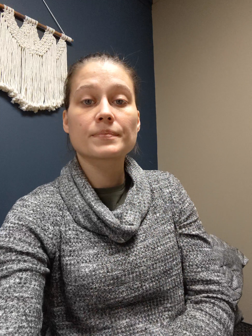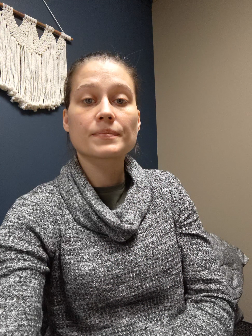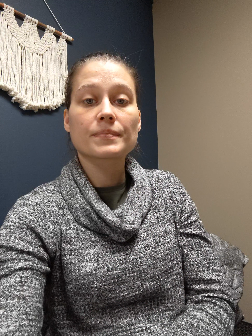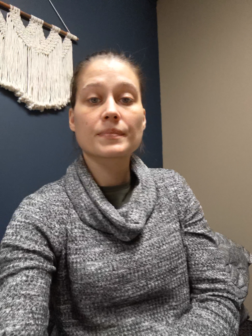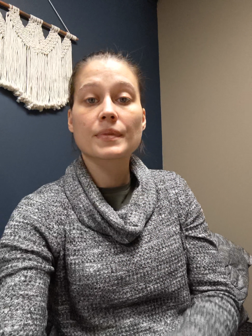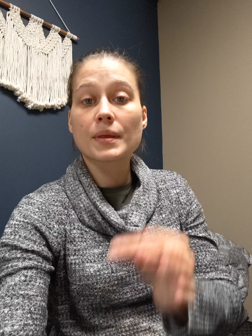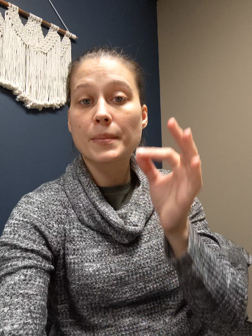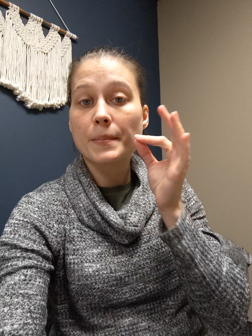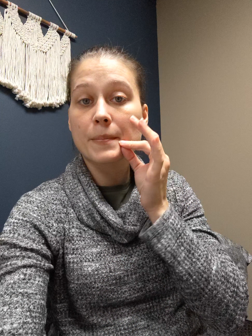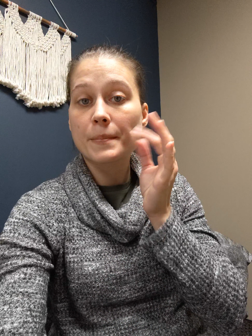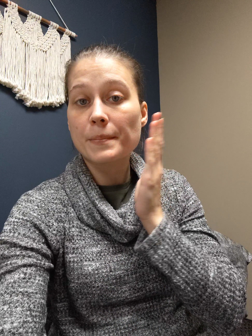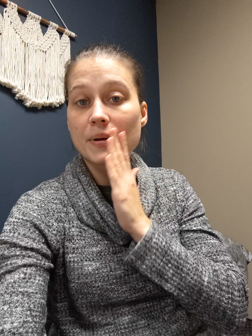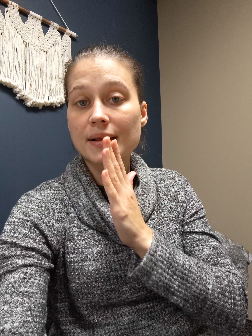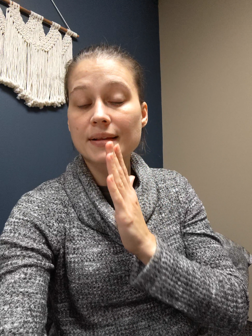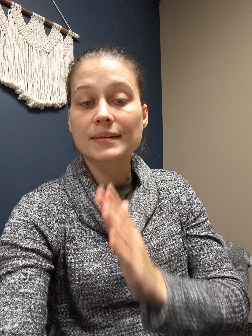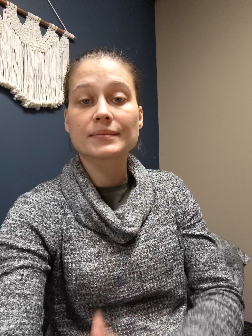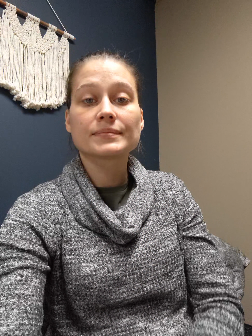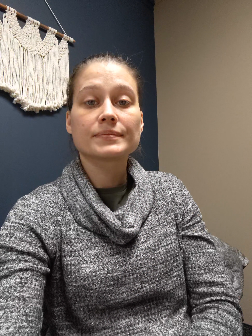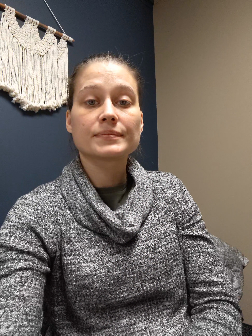bee